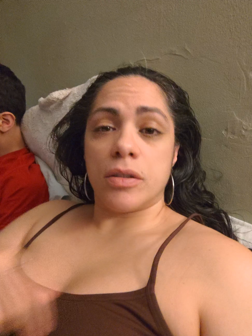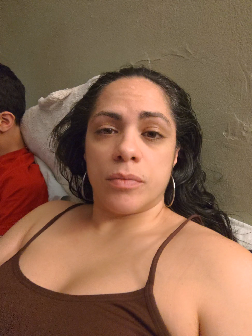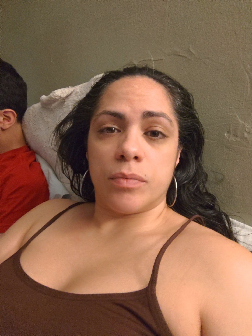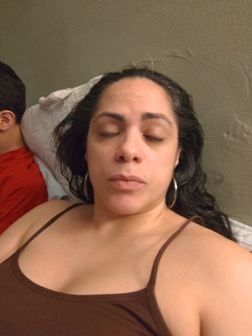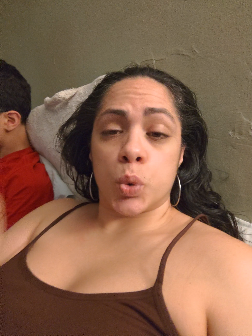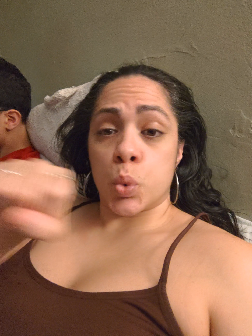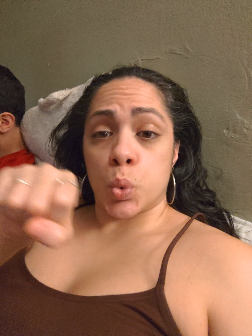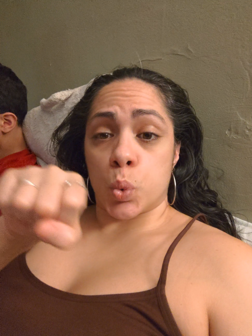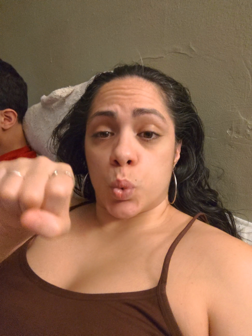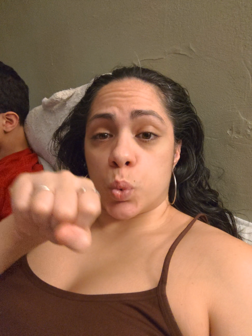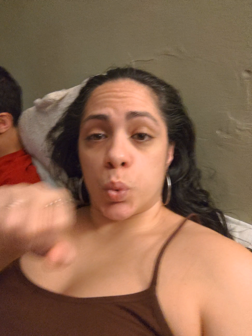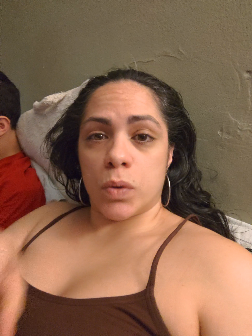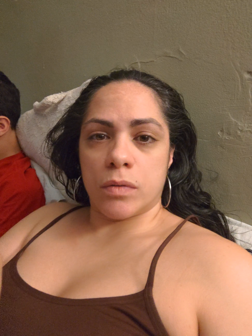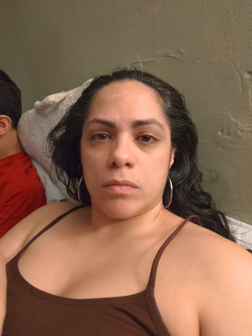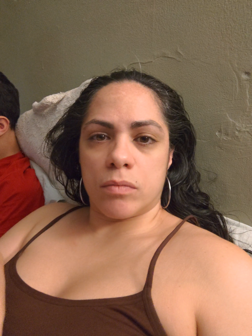shoe